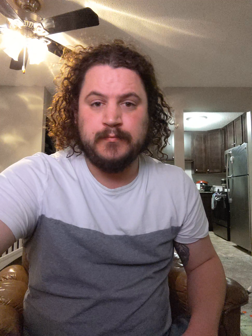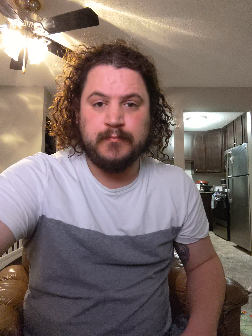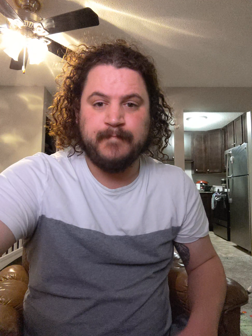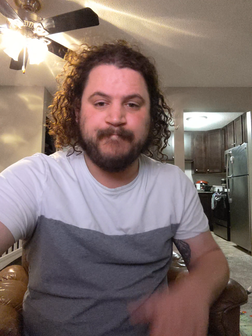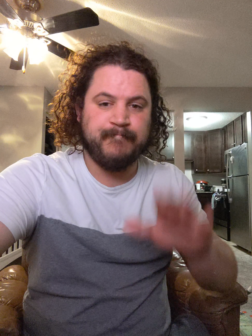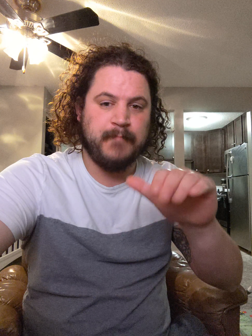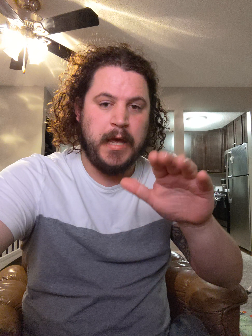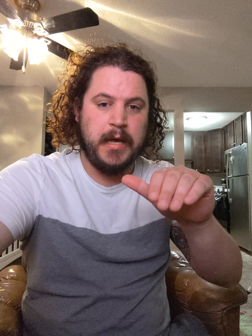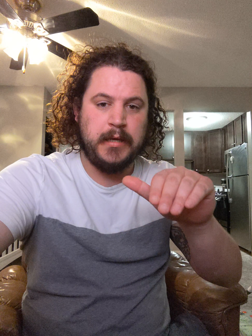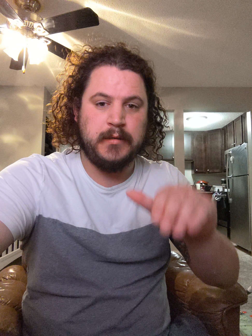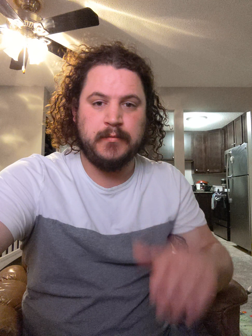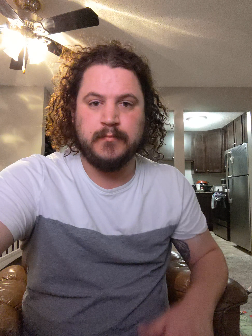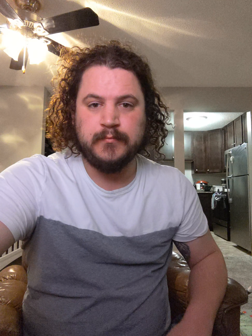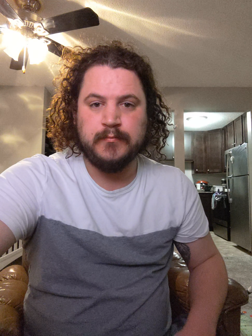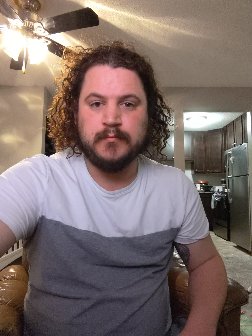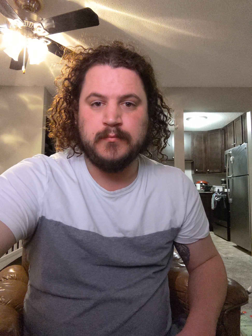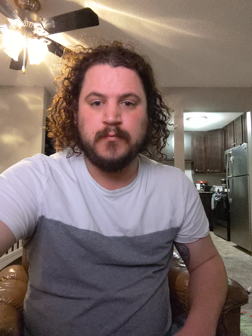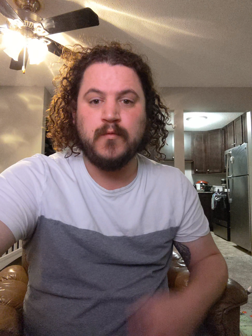bye